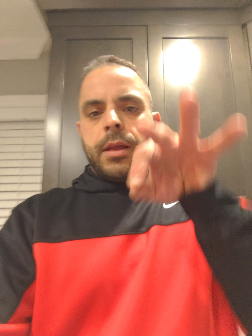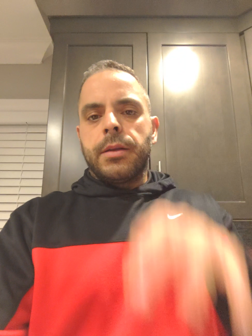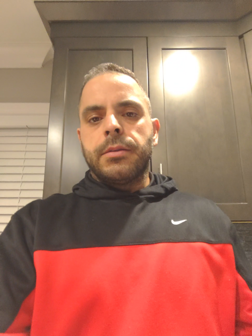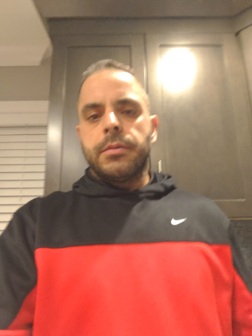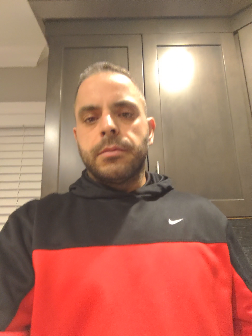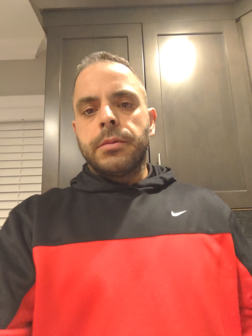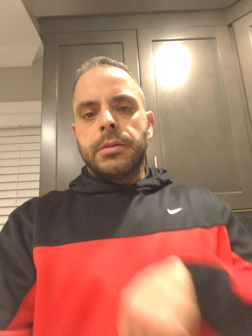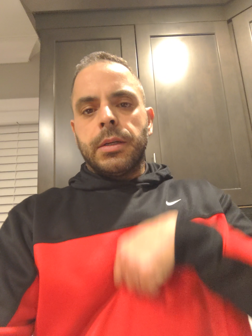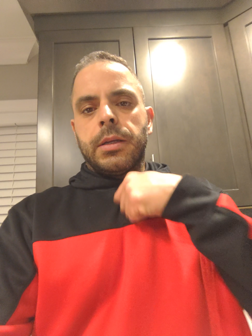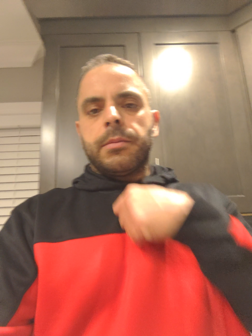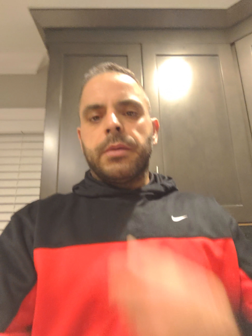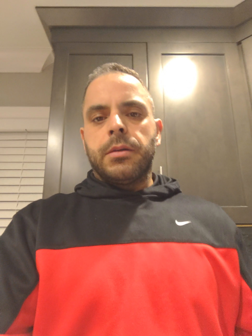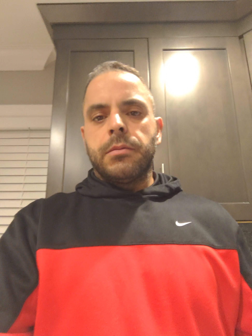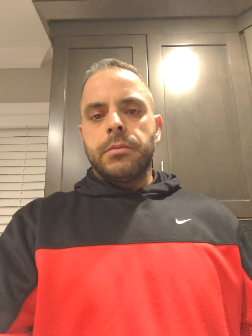zipper